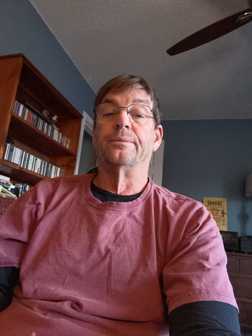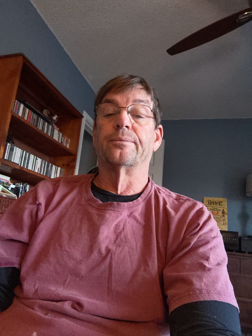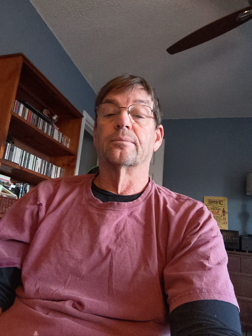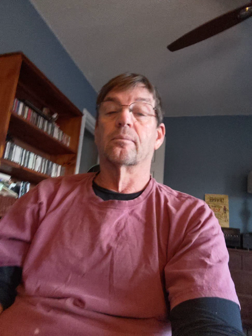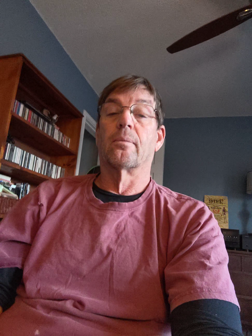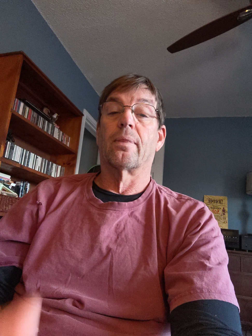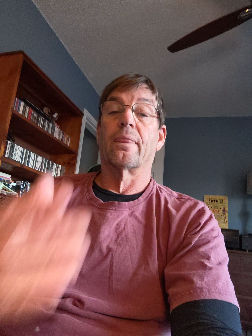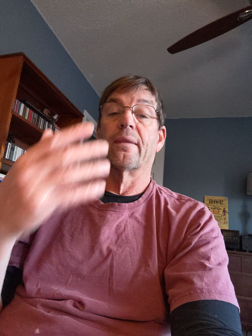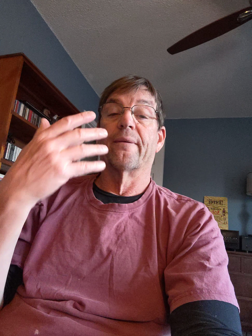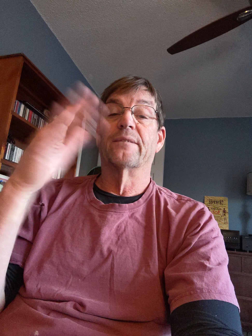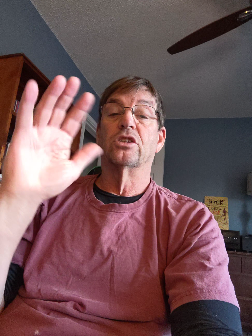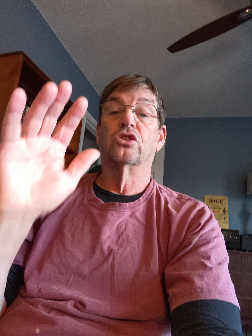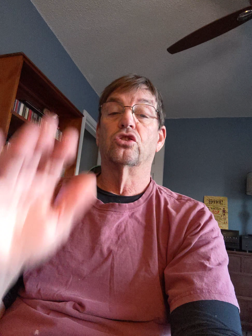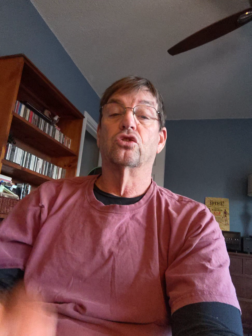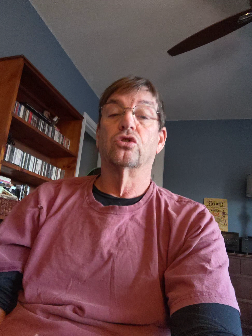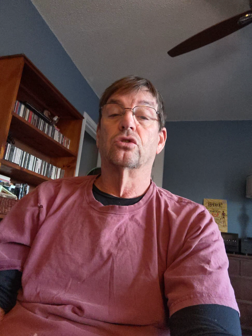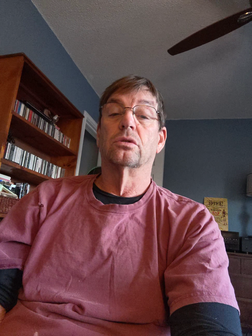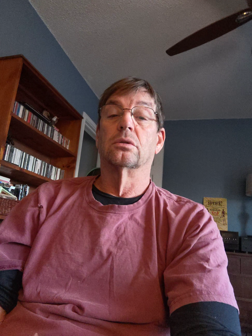finish